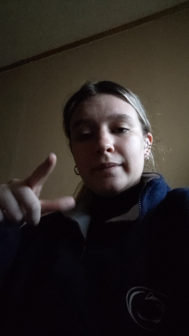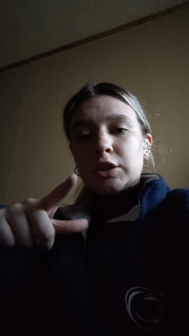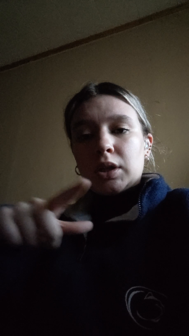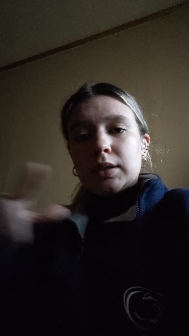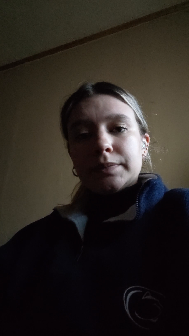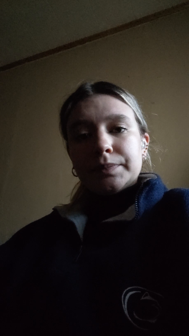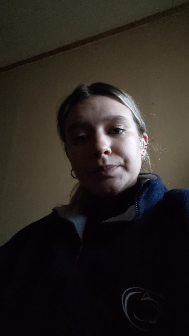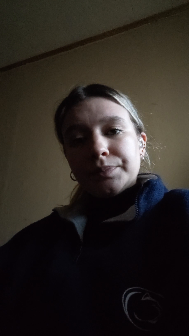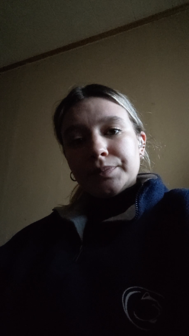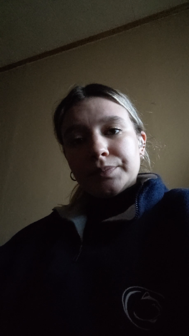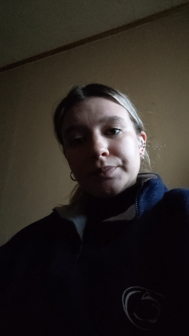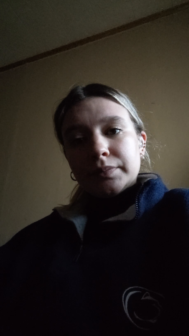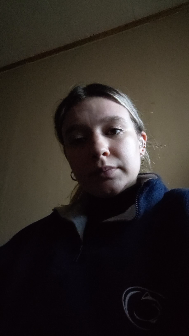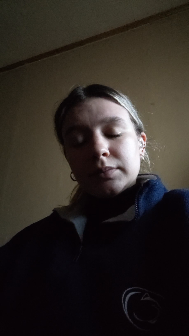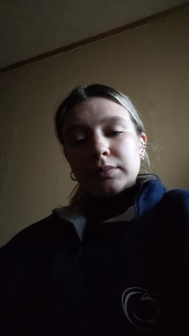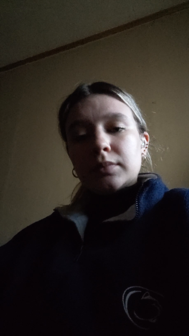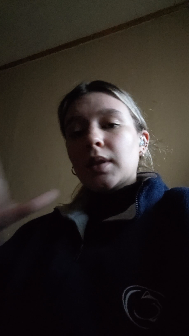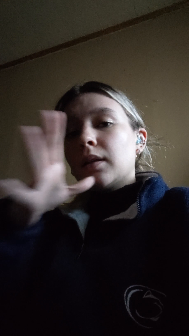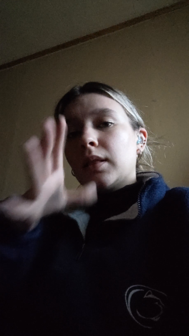lady